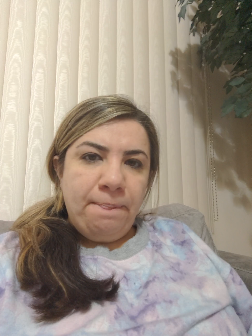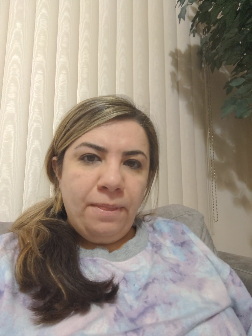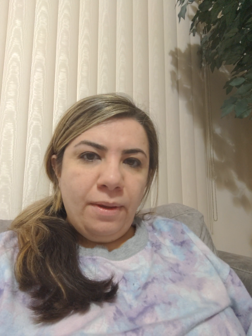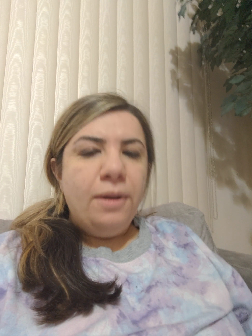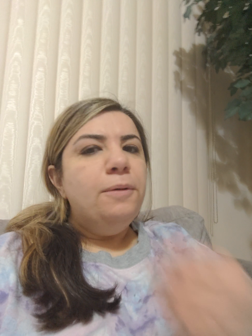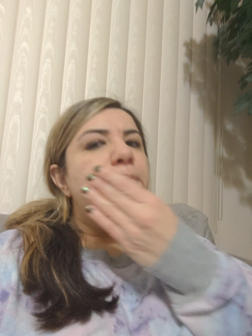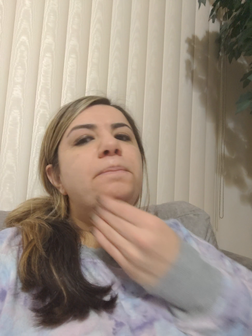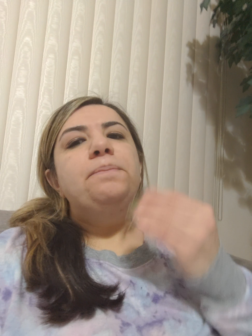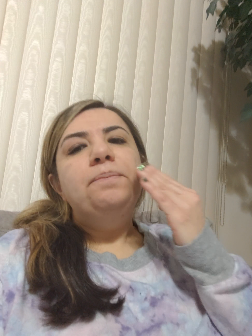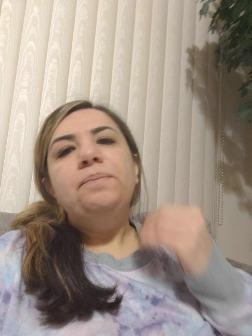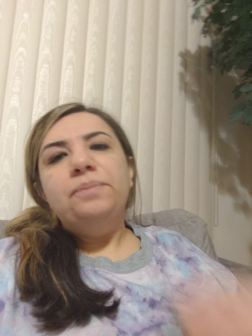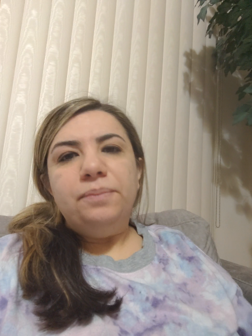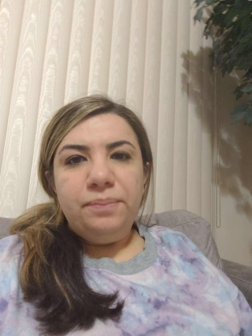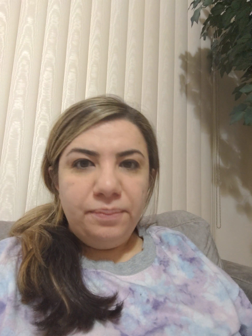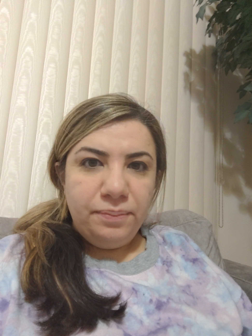napkin